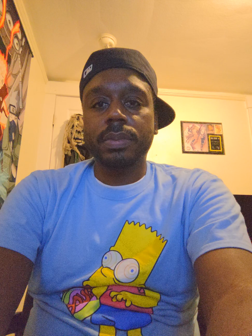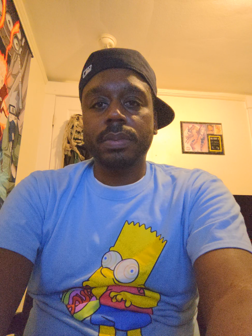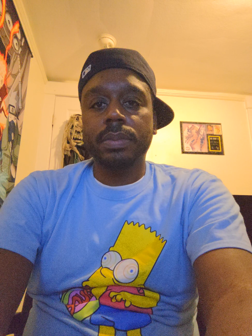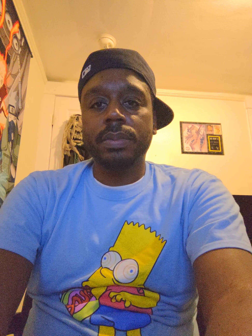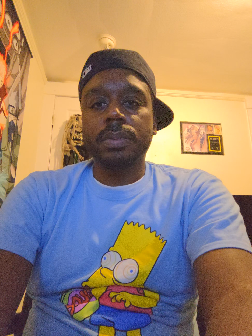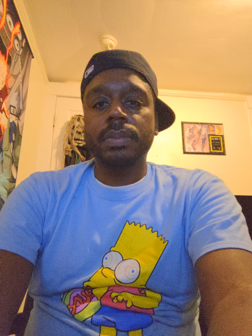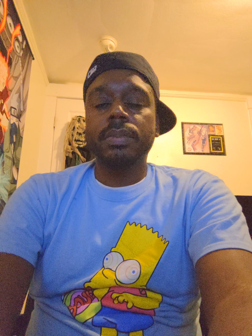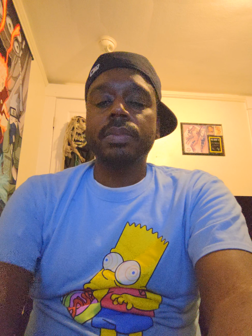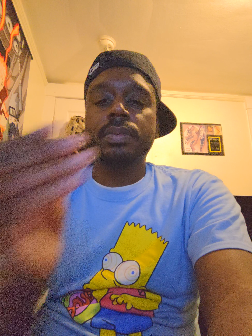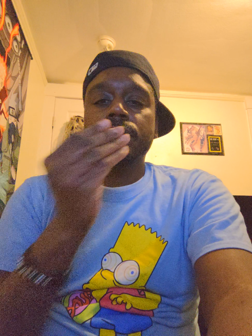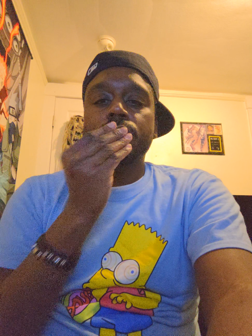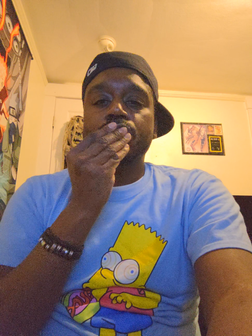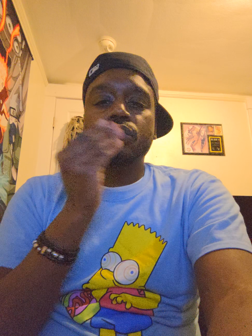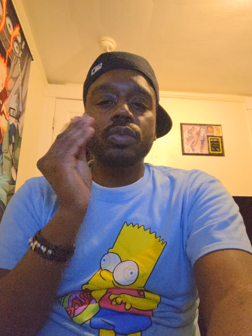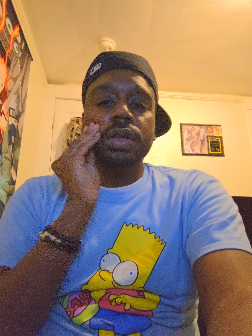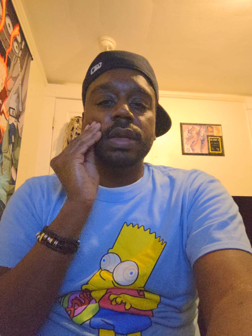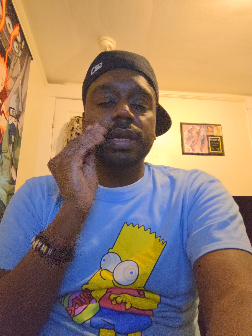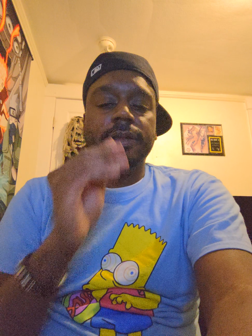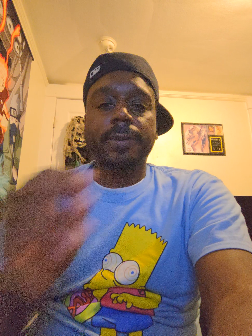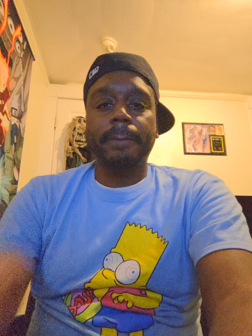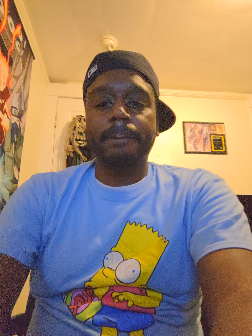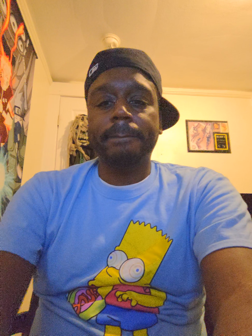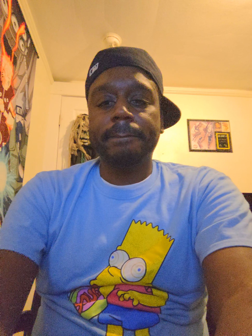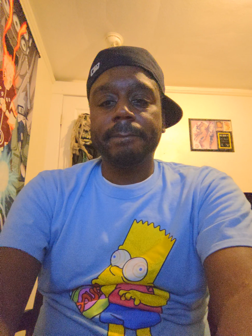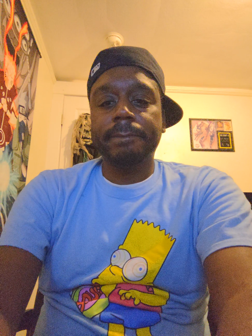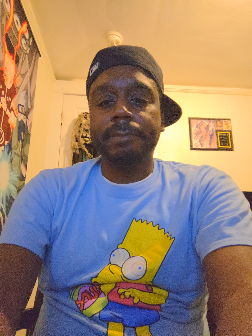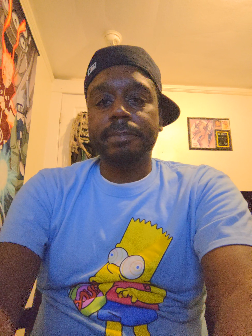kiss